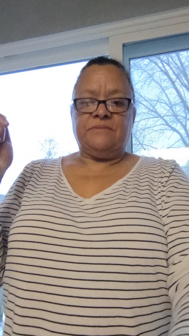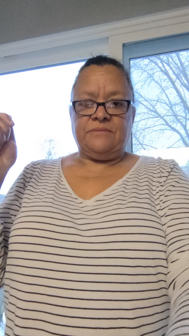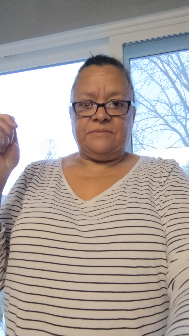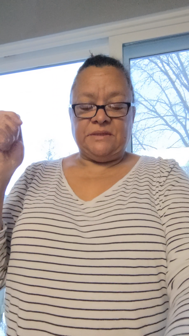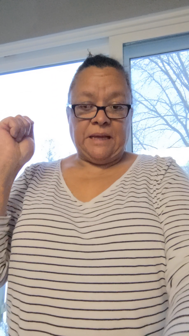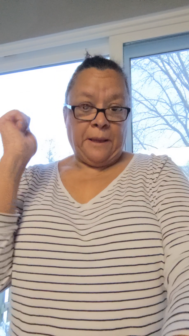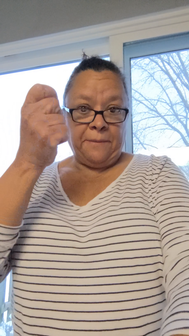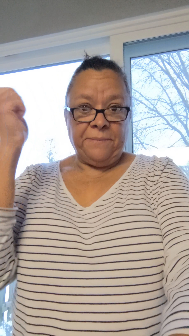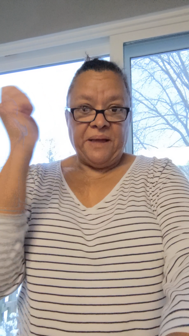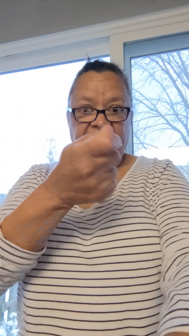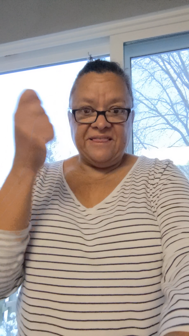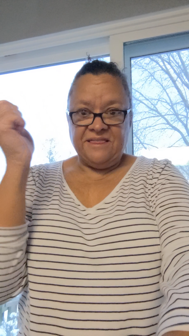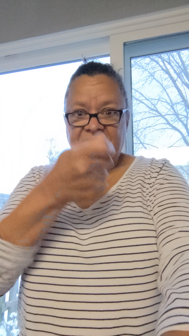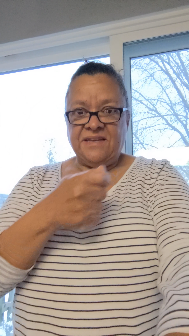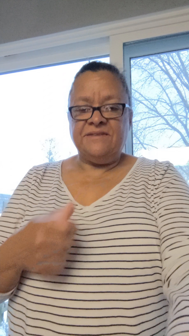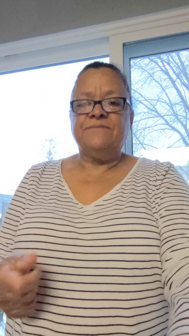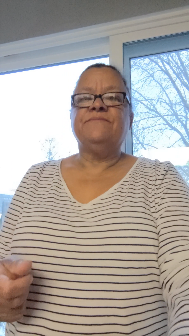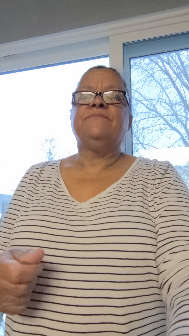bat